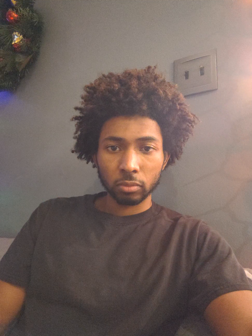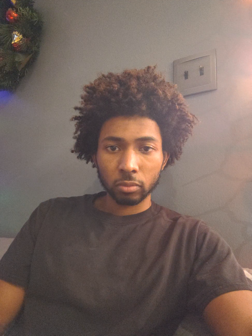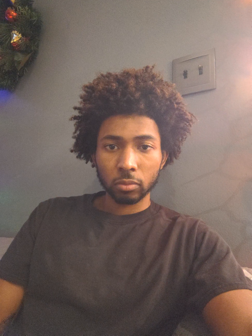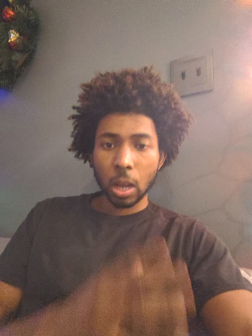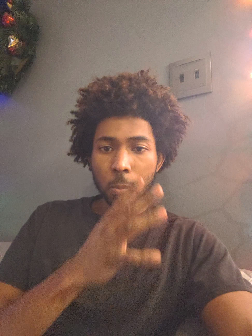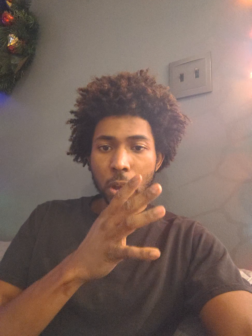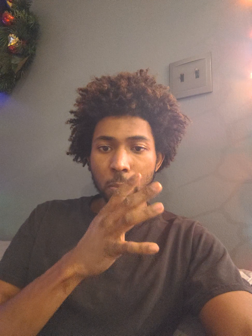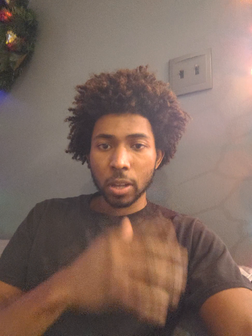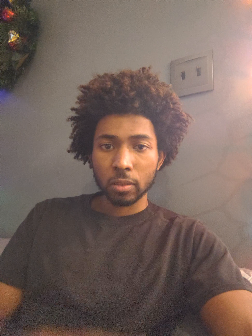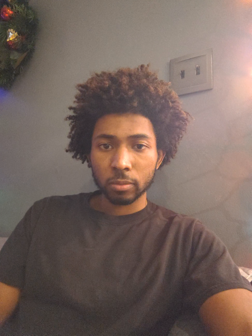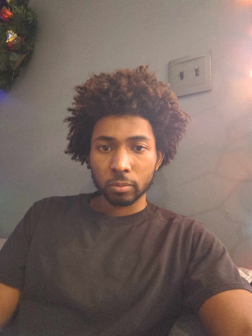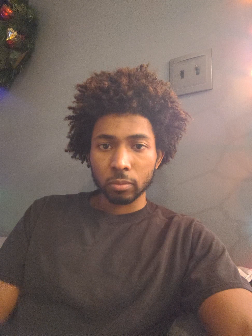mom